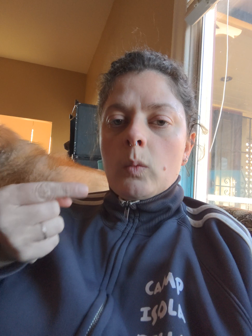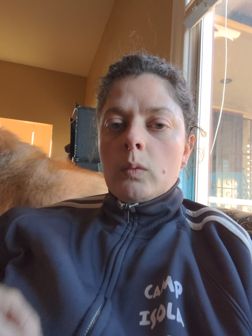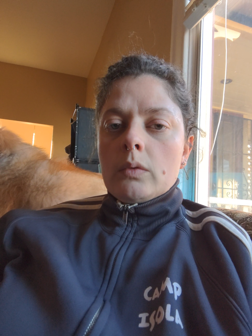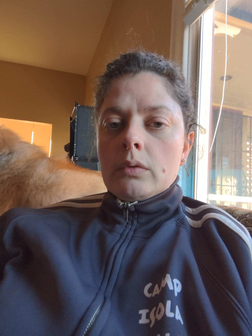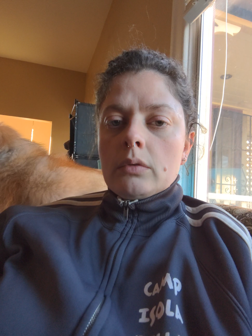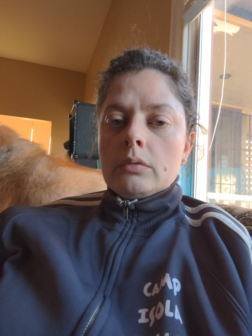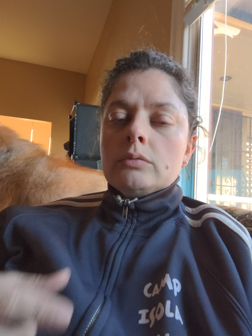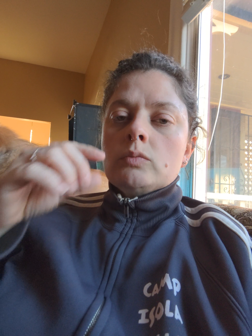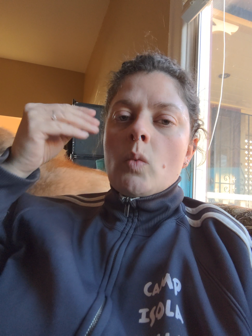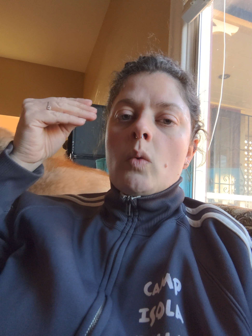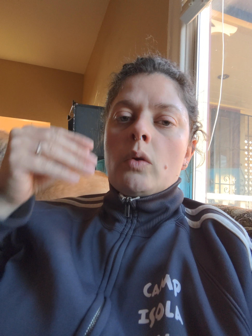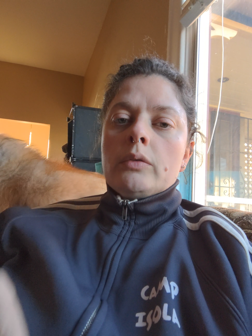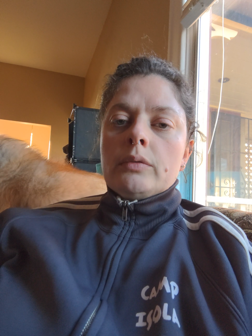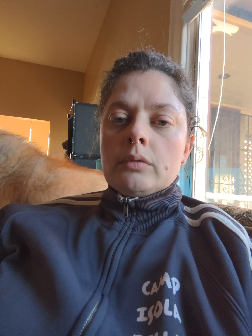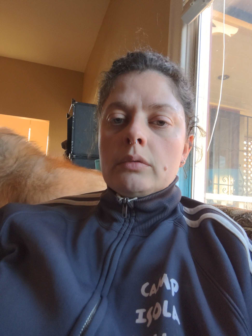store